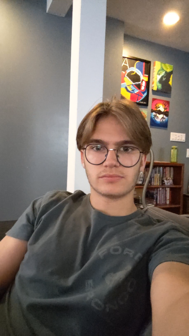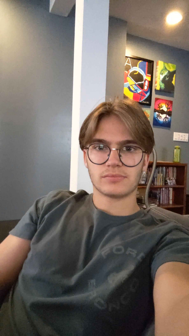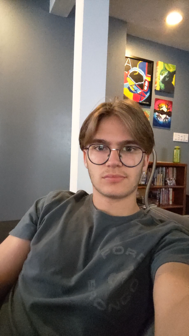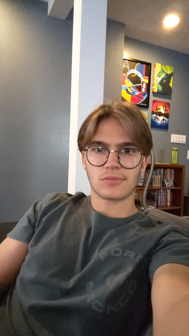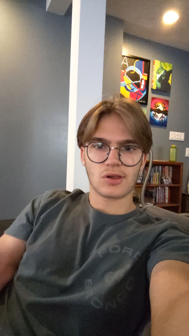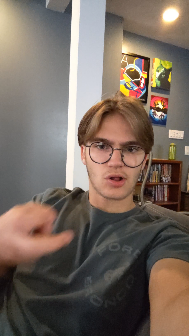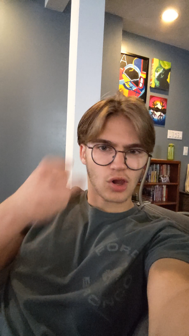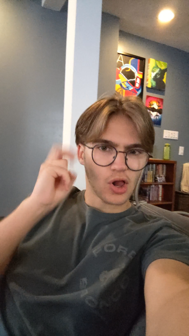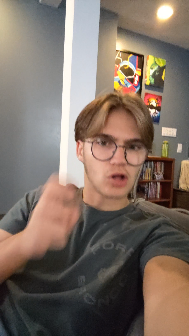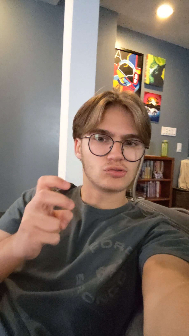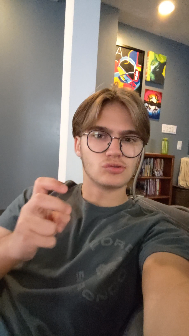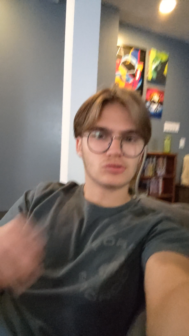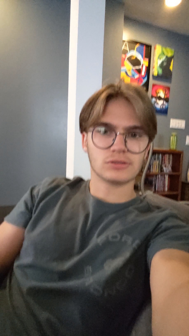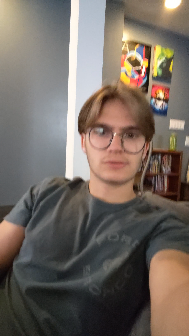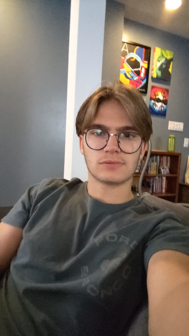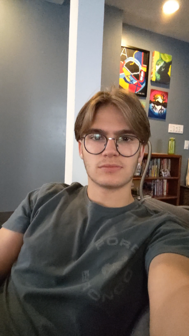hard